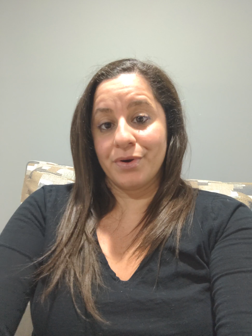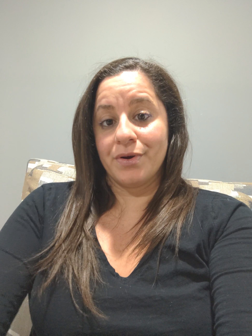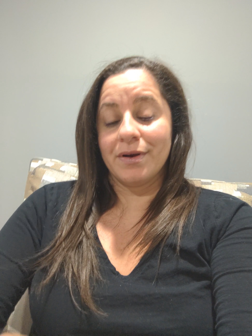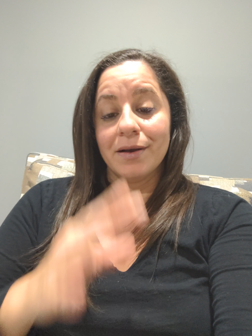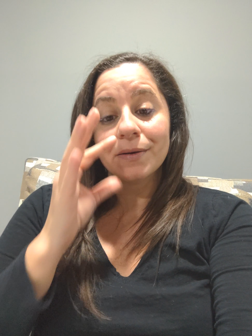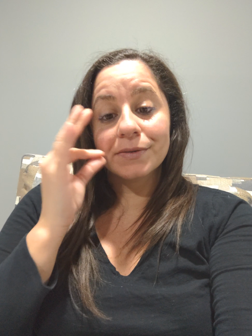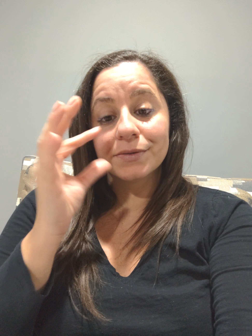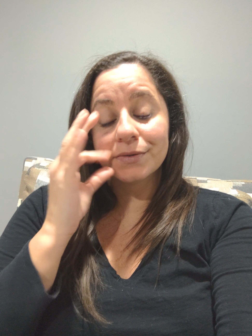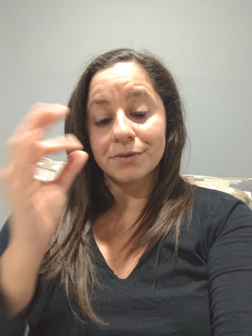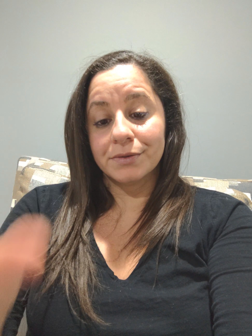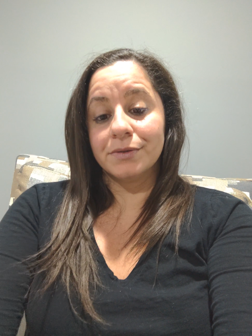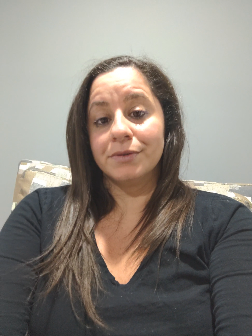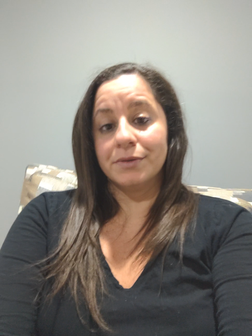cat